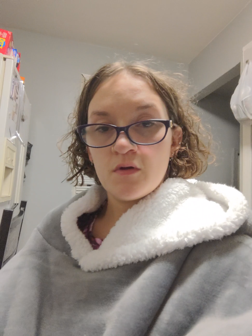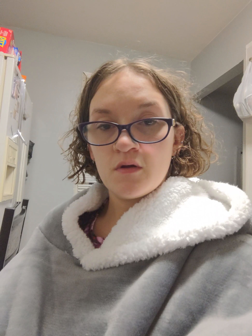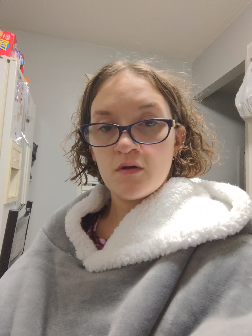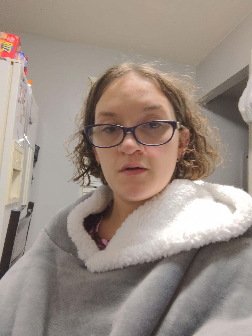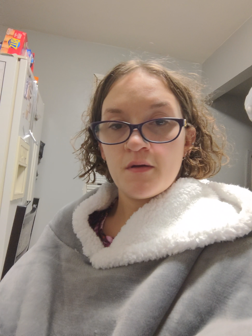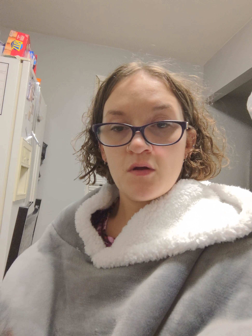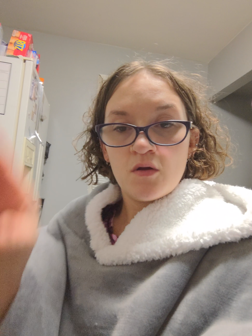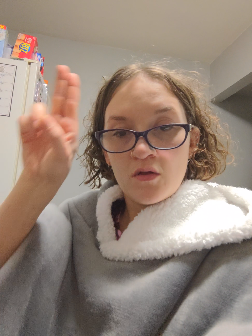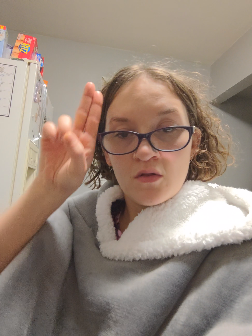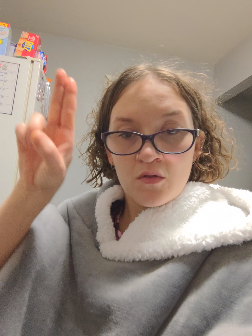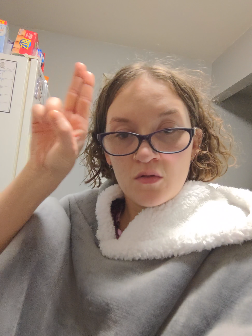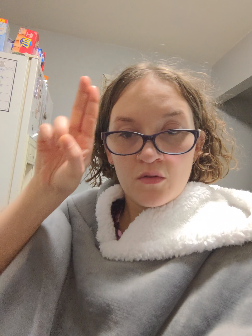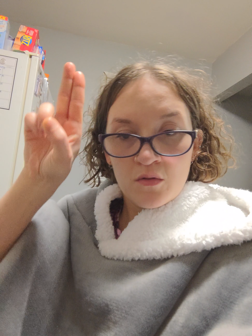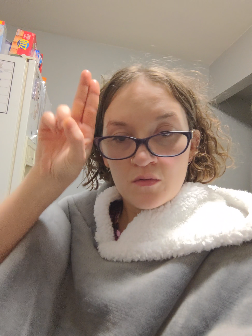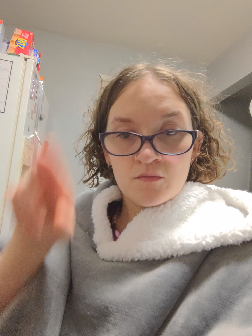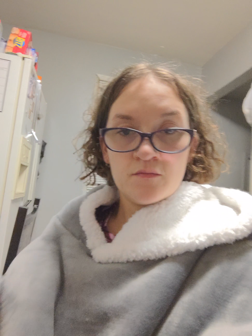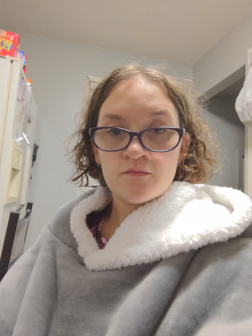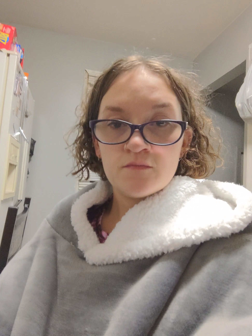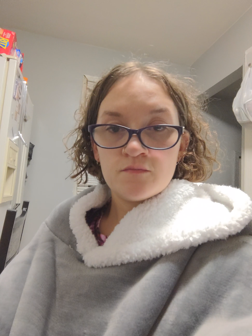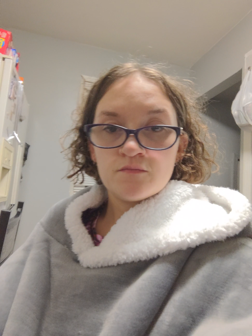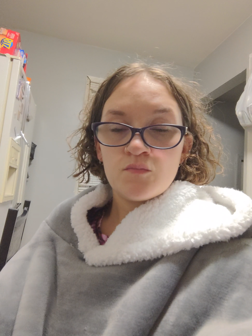uncle